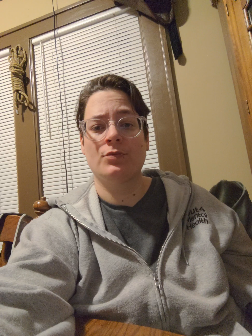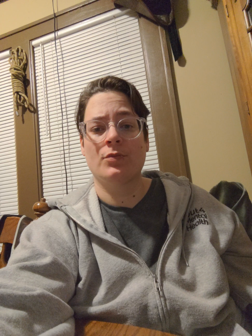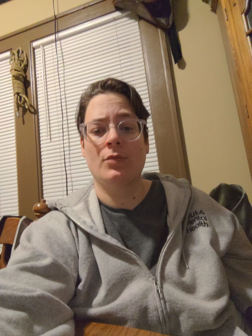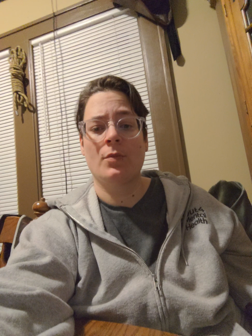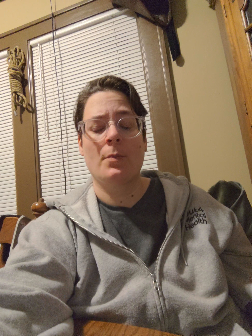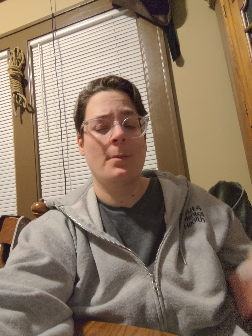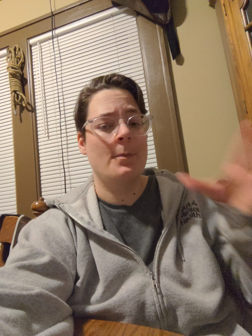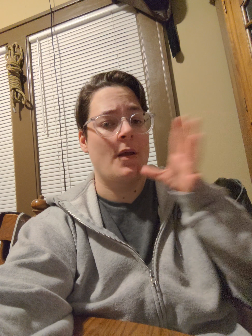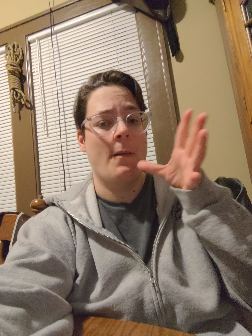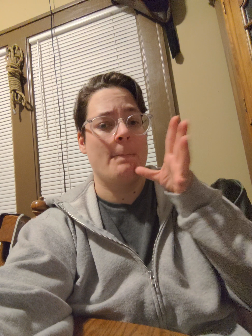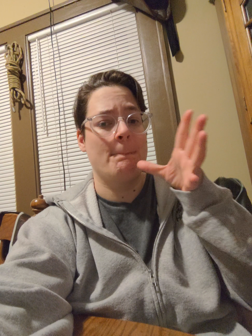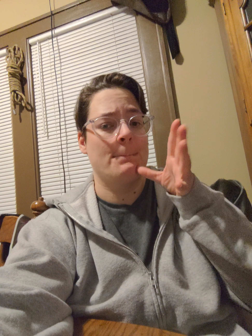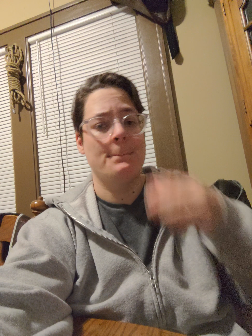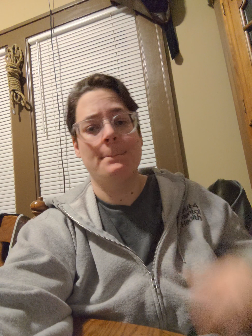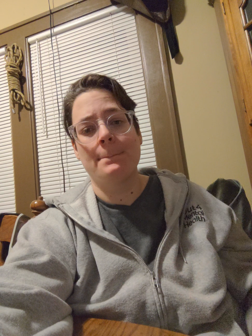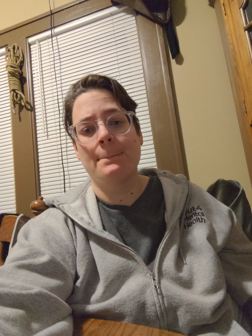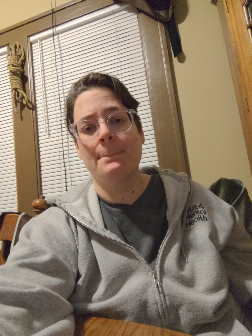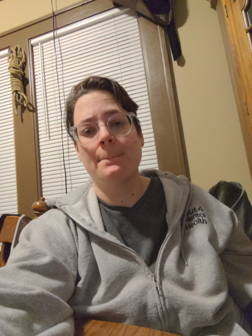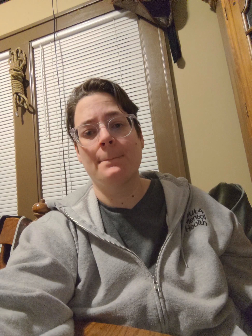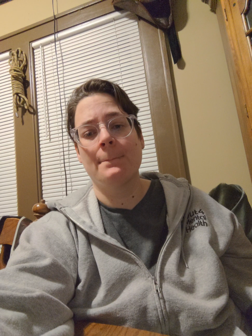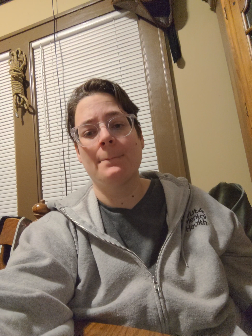mom